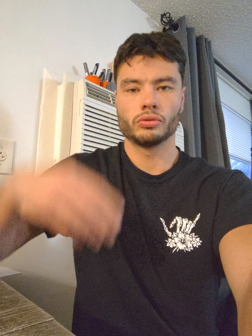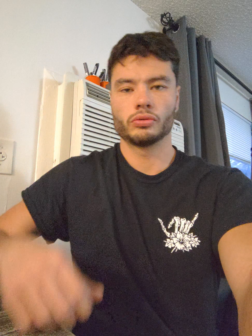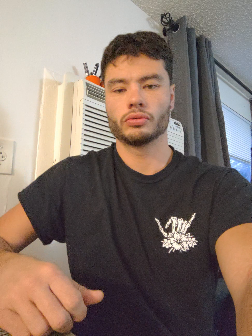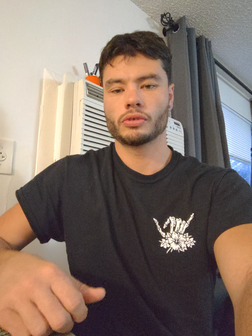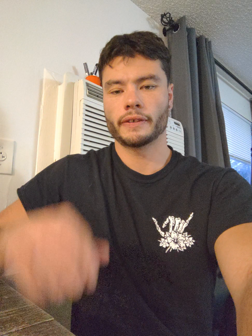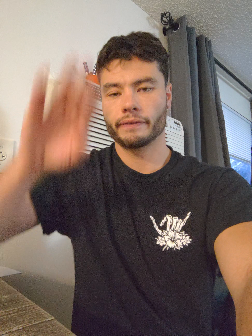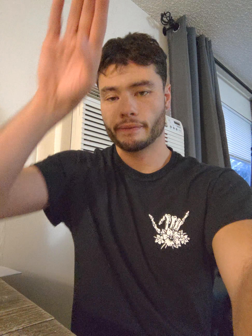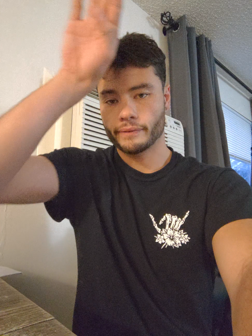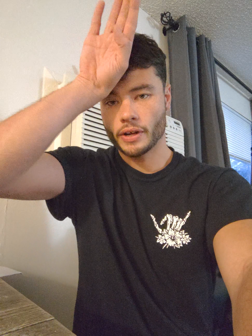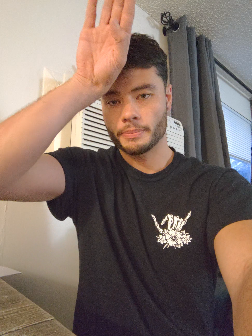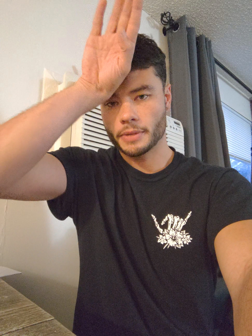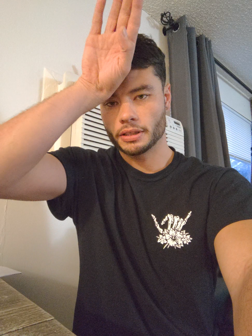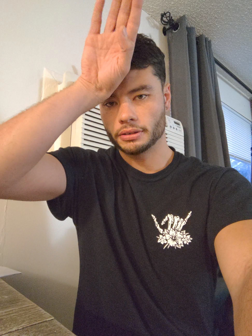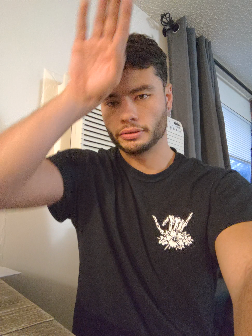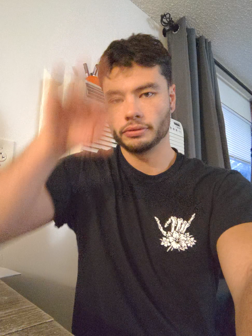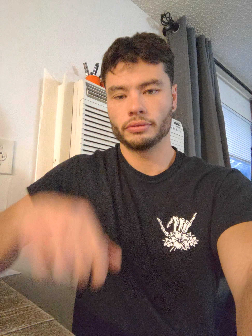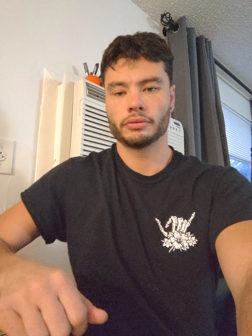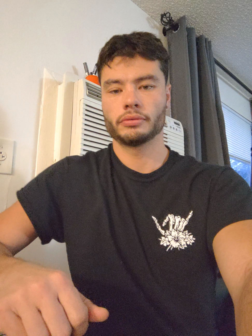fireman